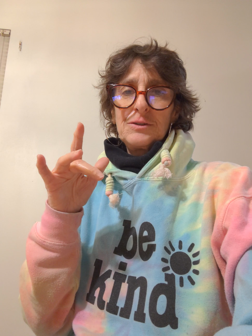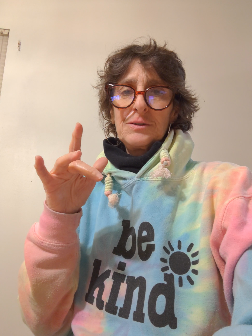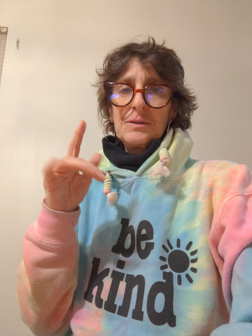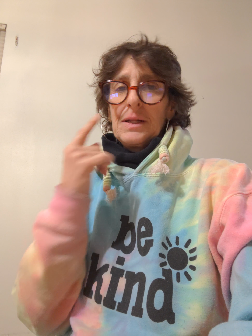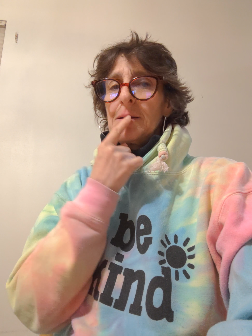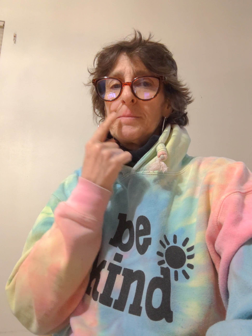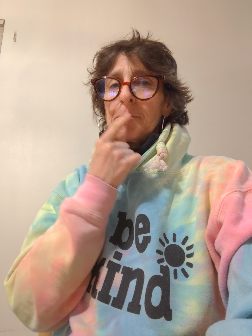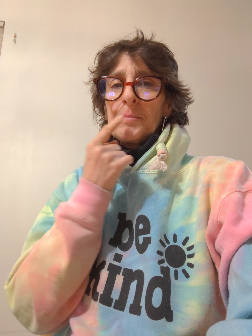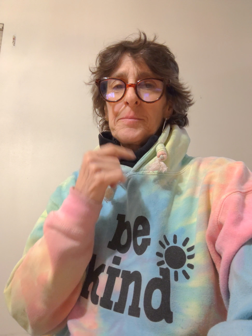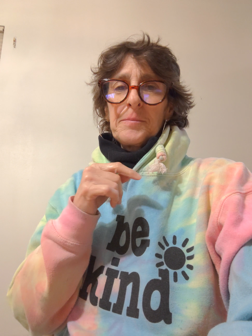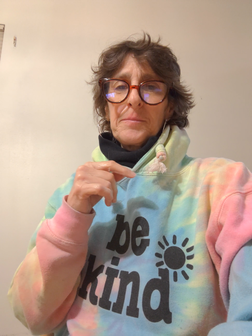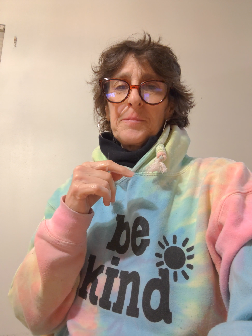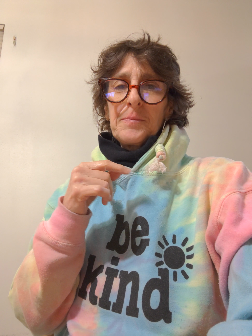lips